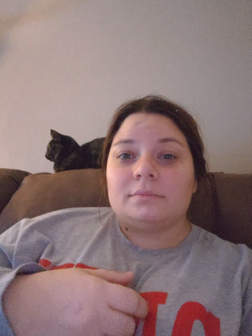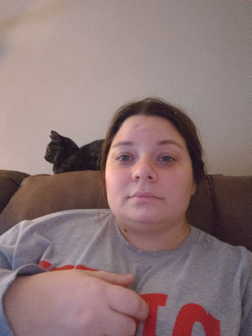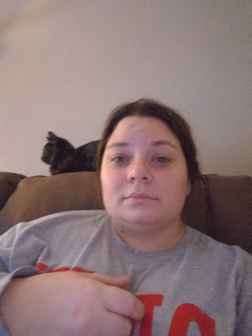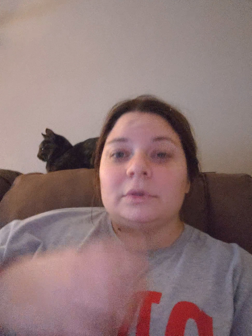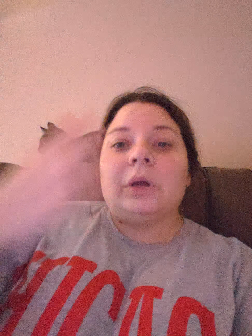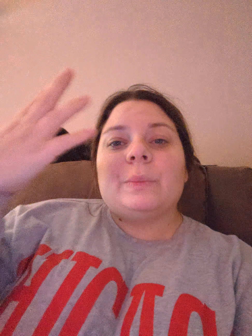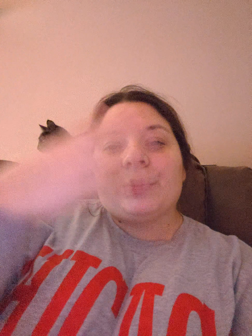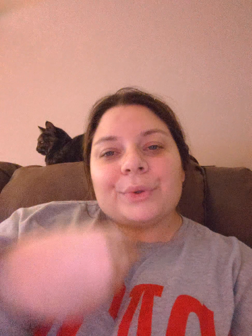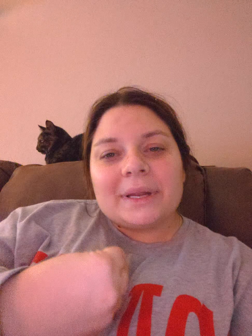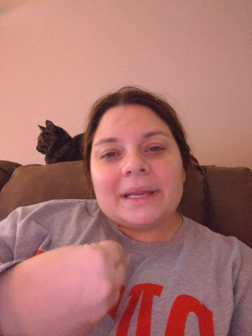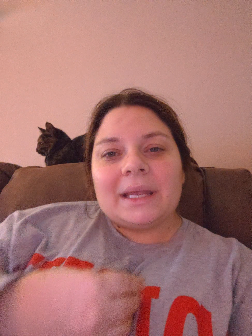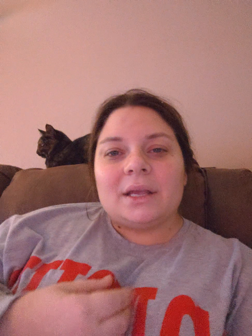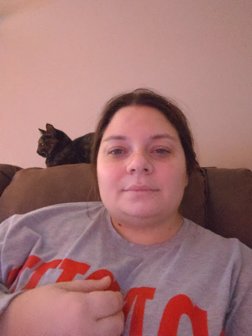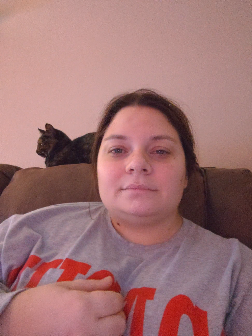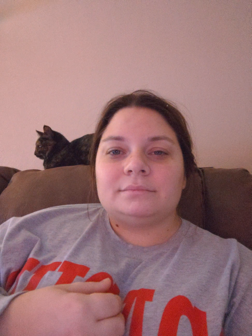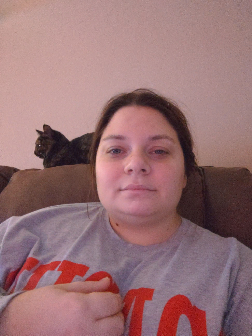pretty